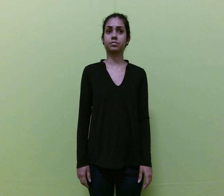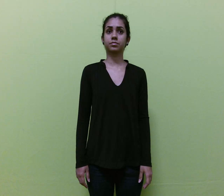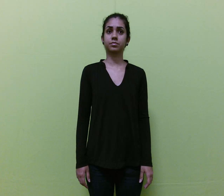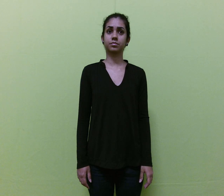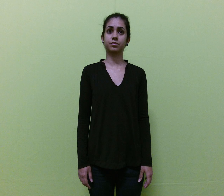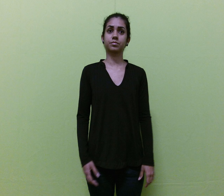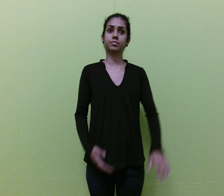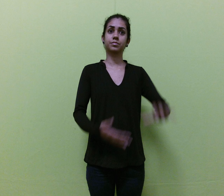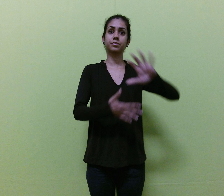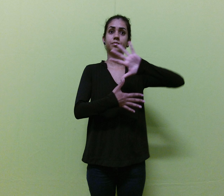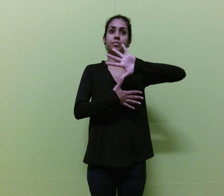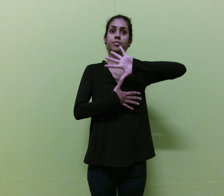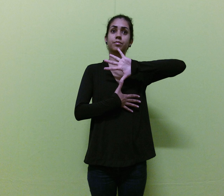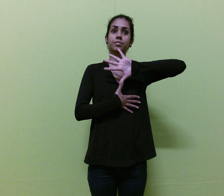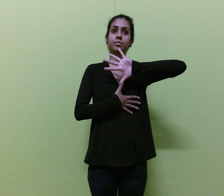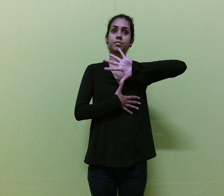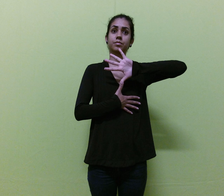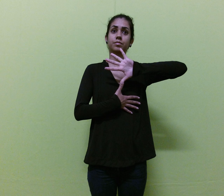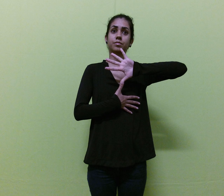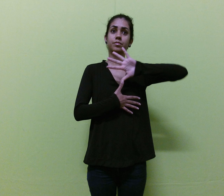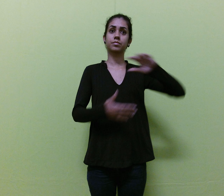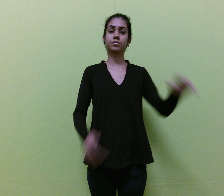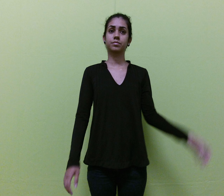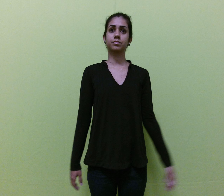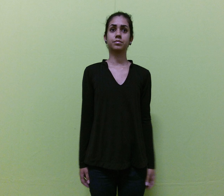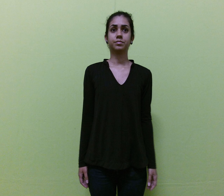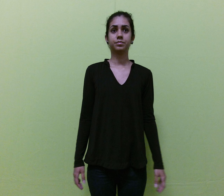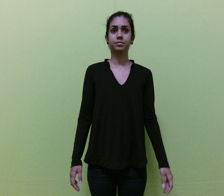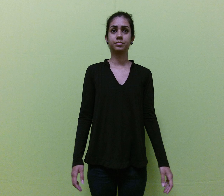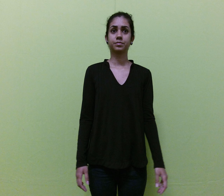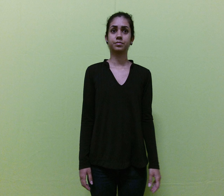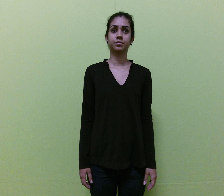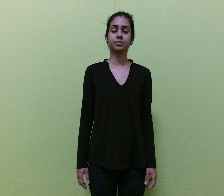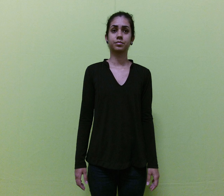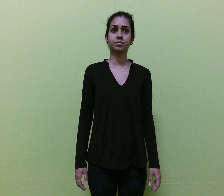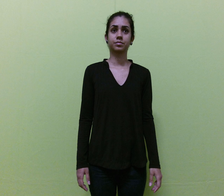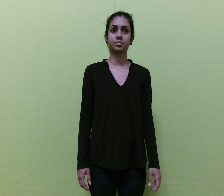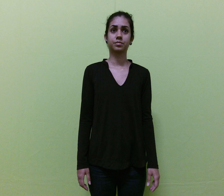América